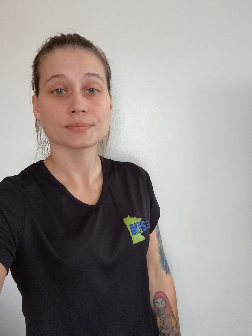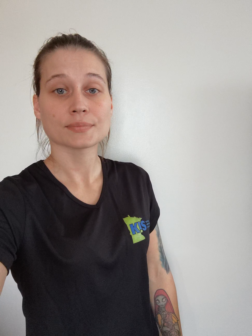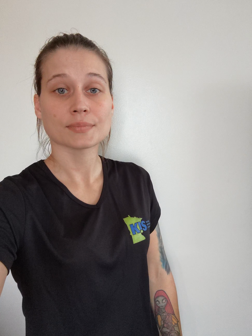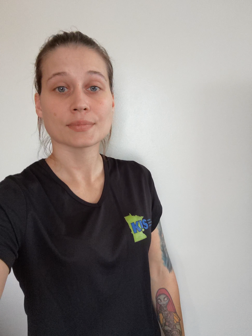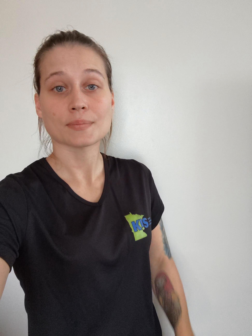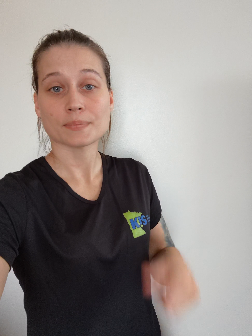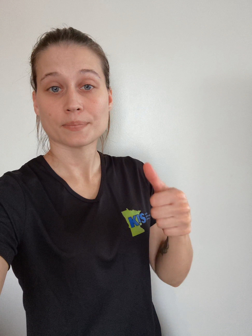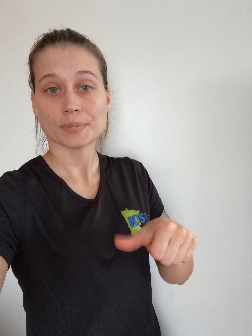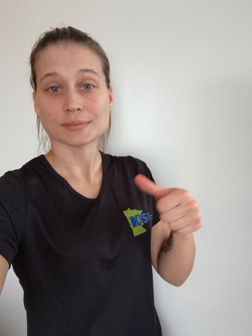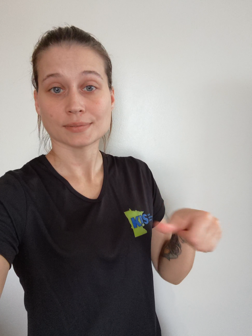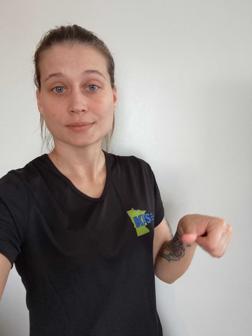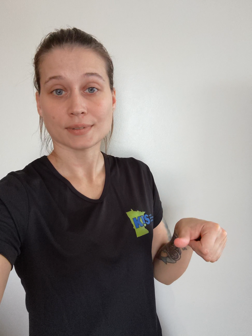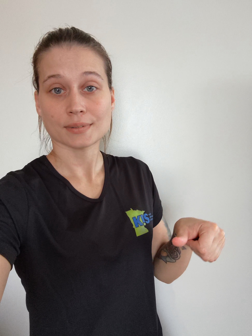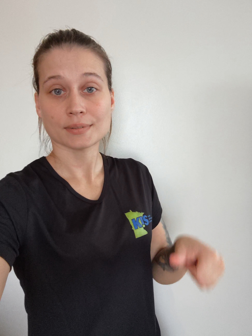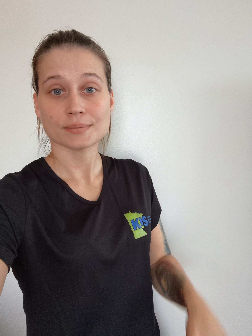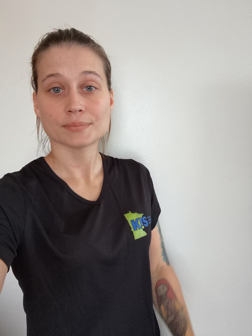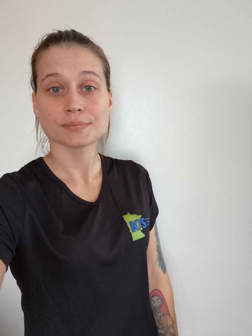puzzle